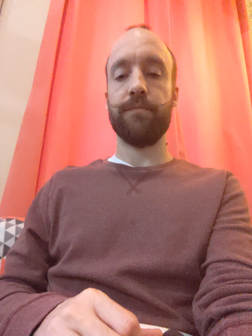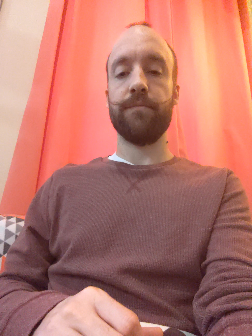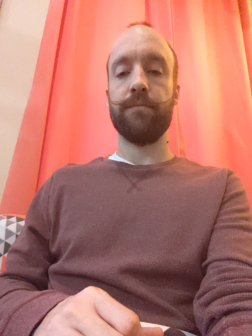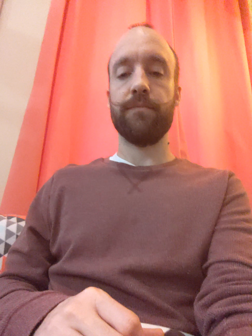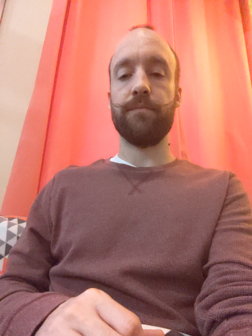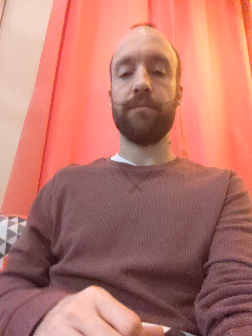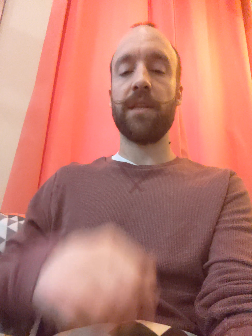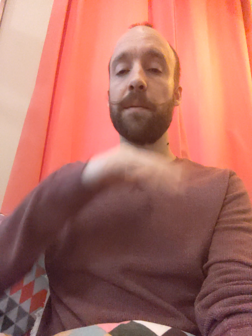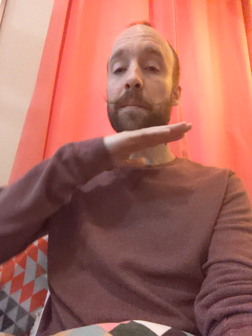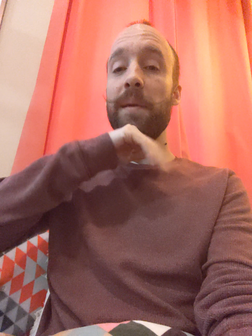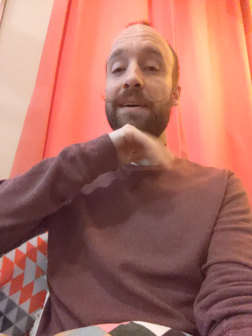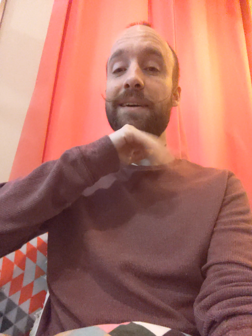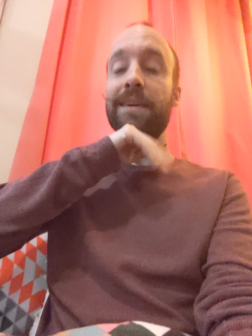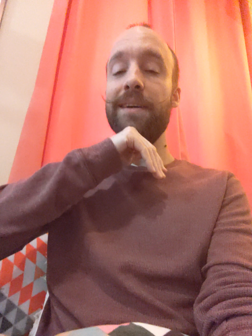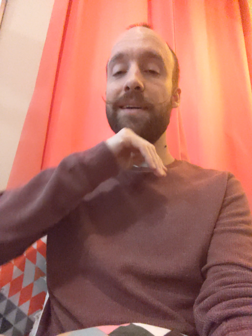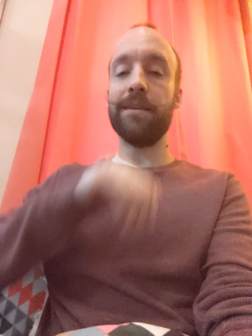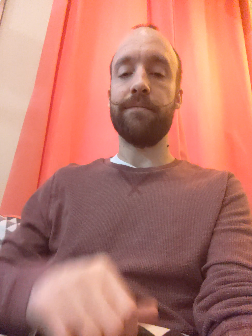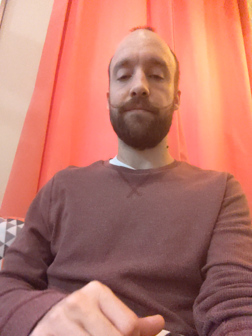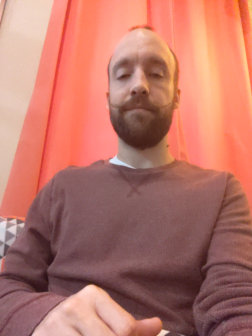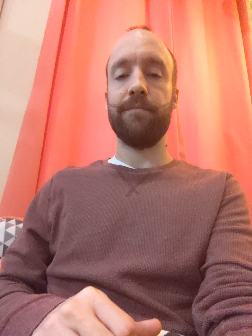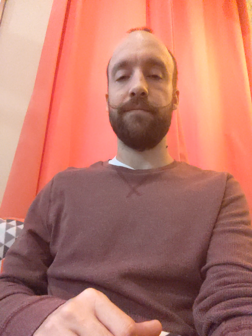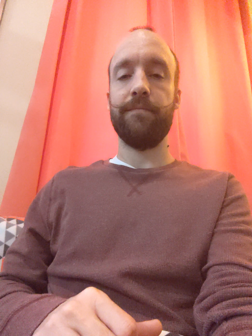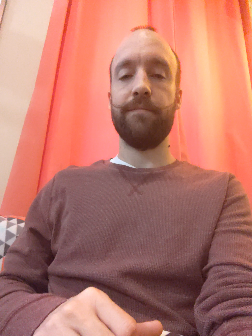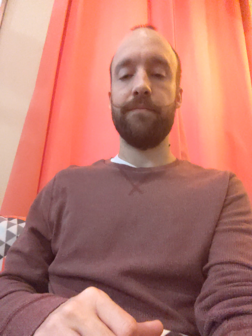pig